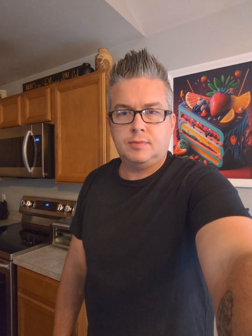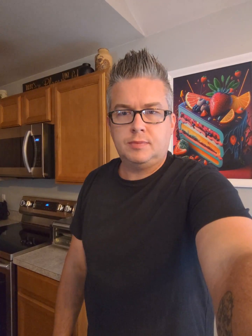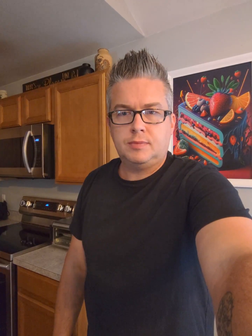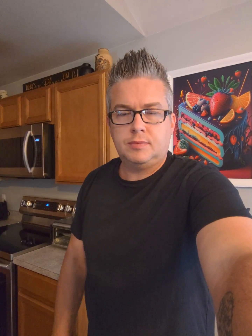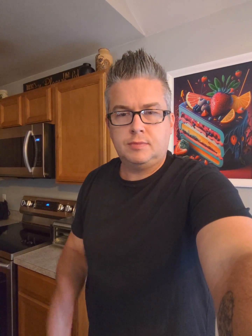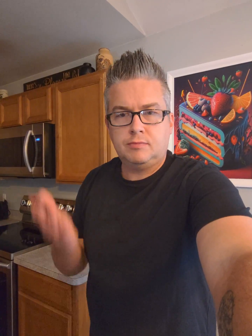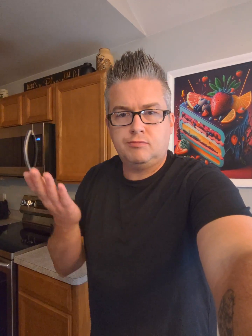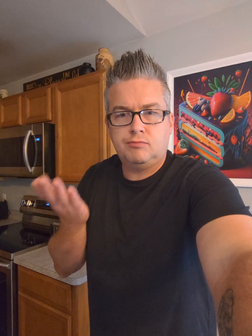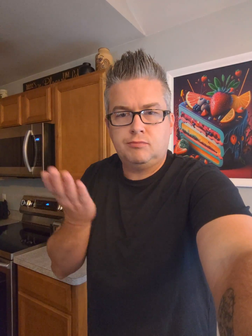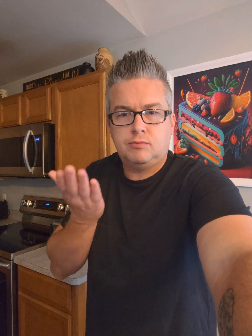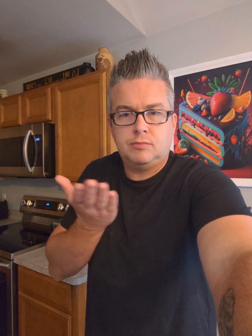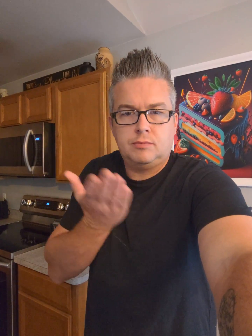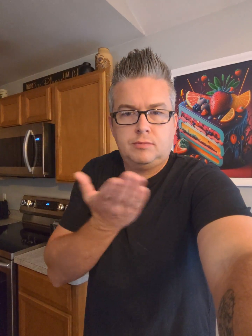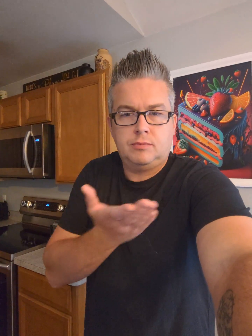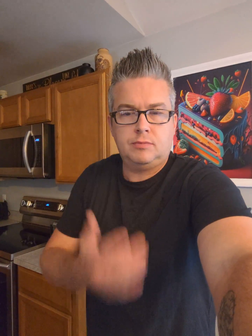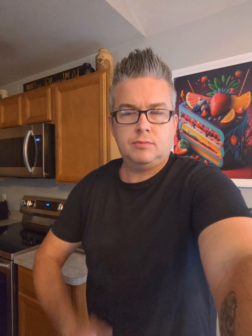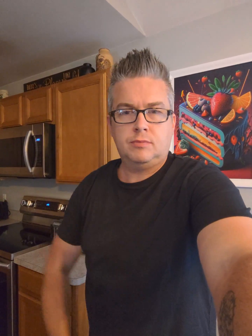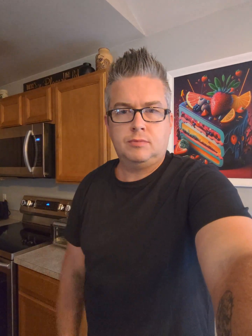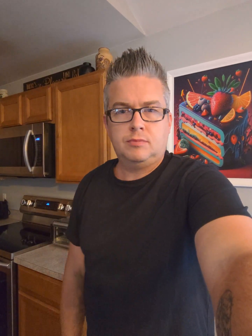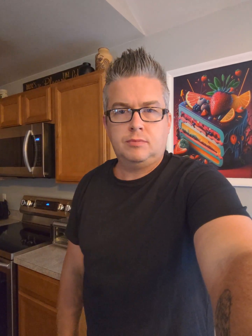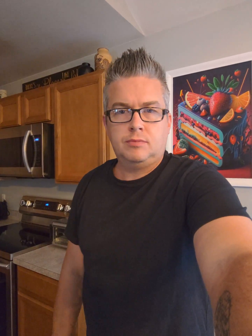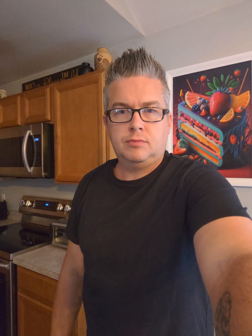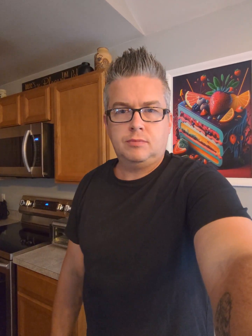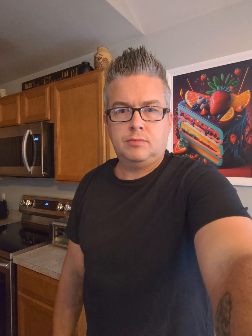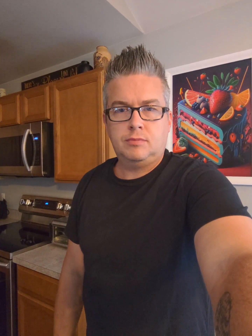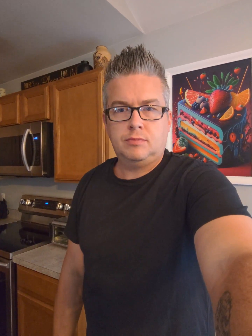carry